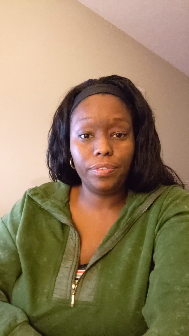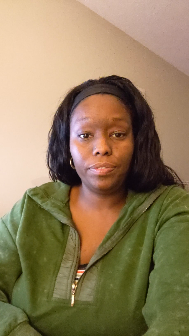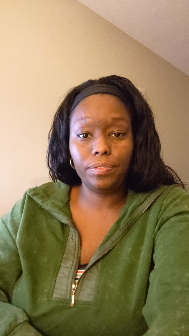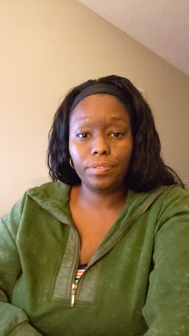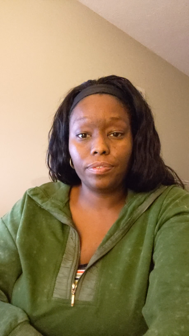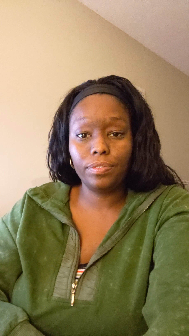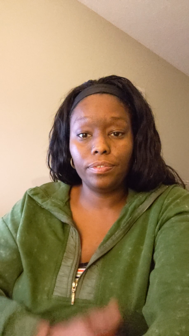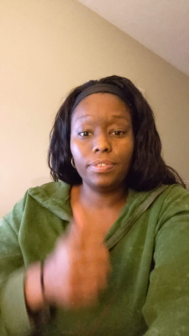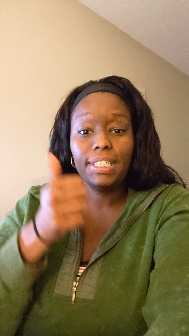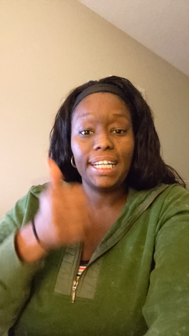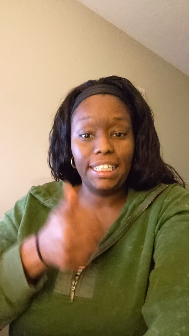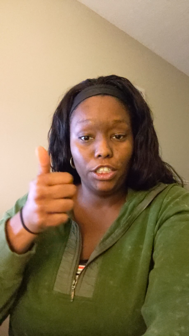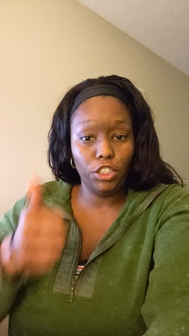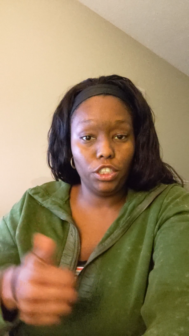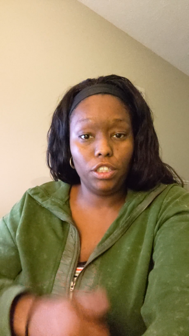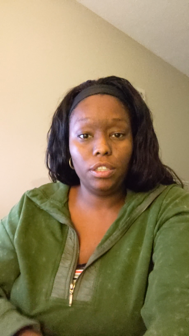each